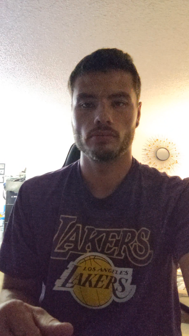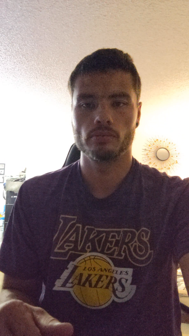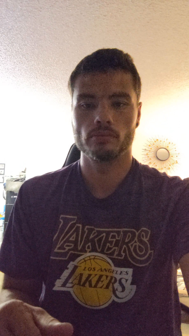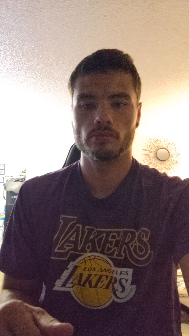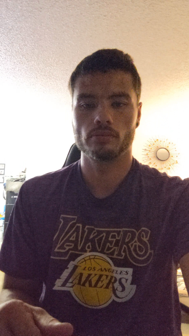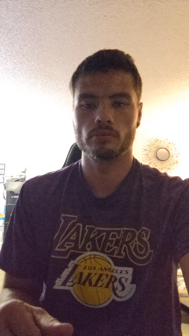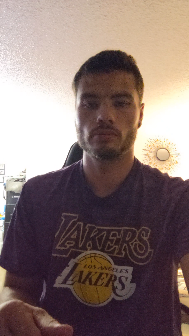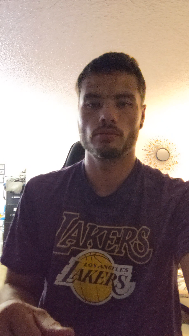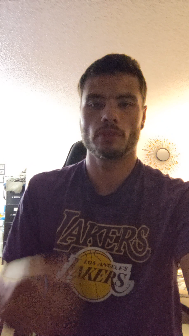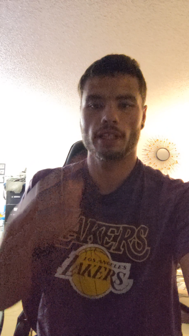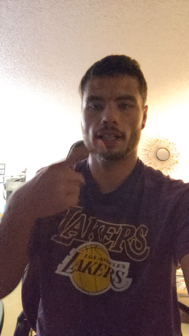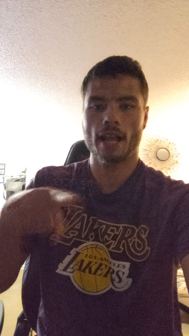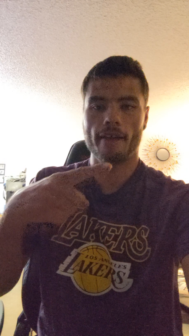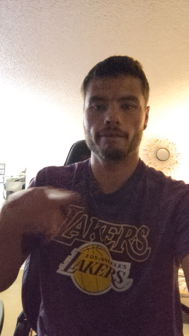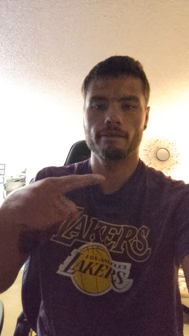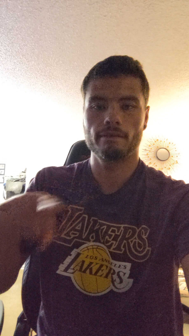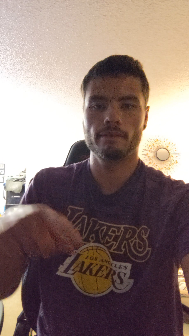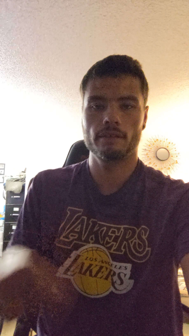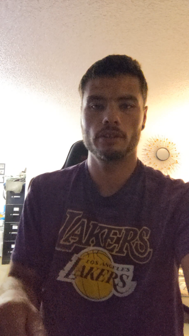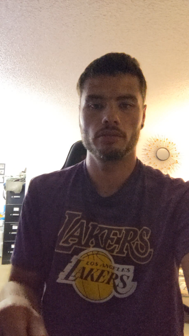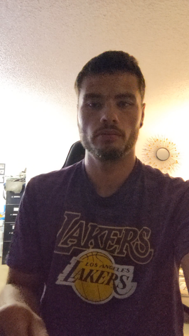knife